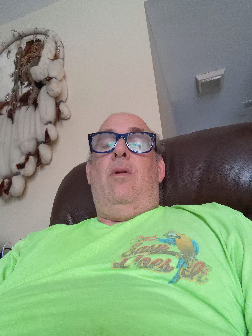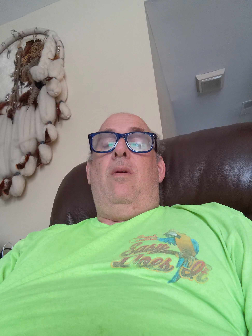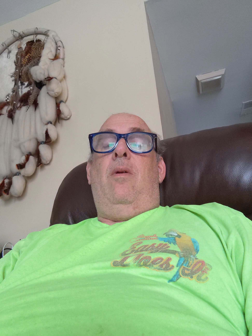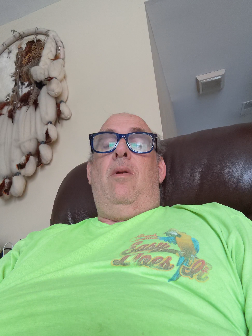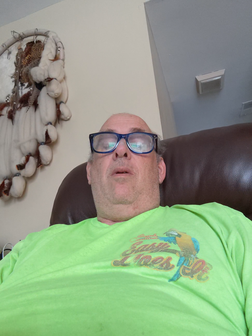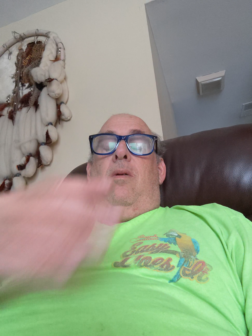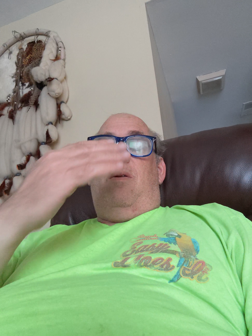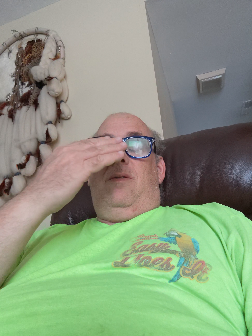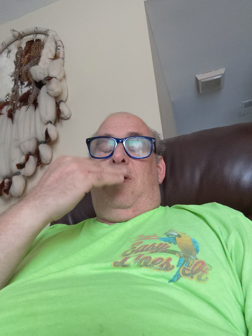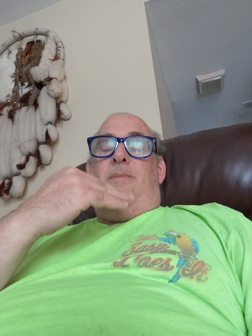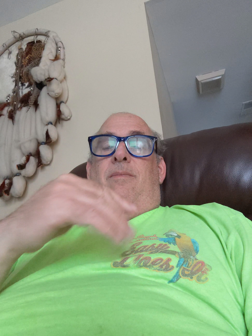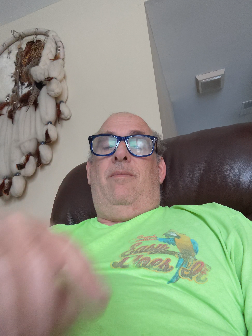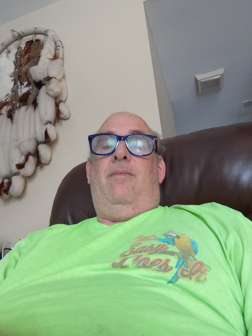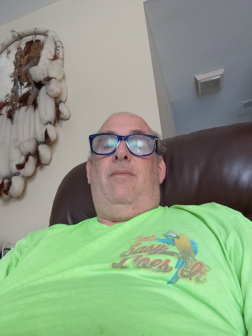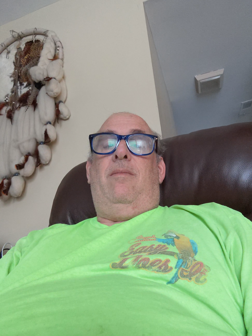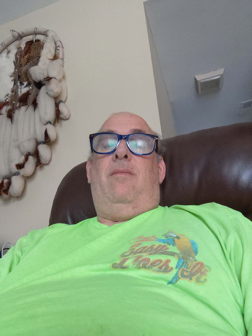sleep